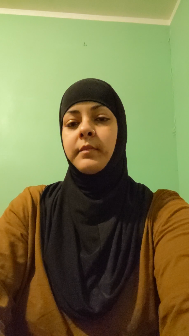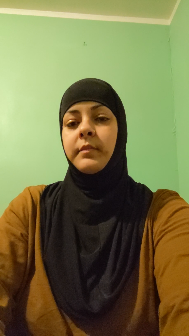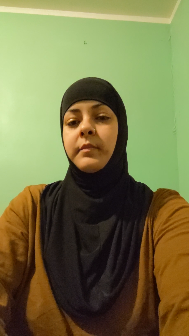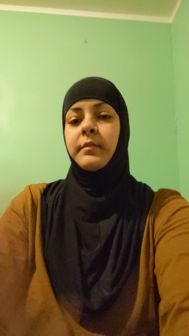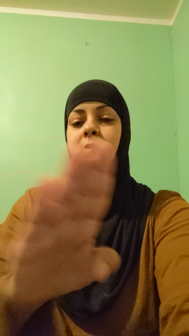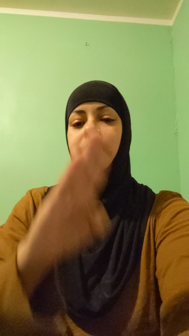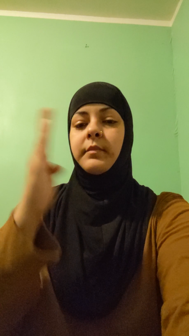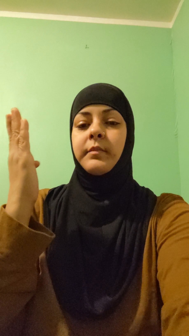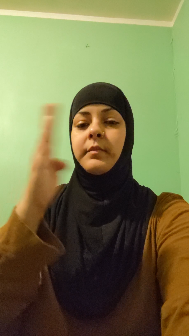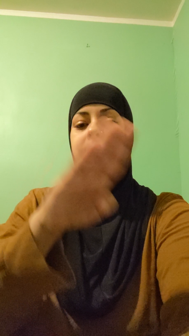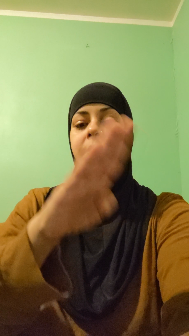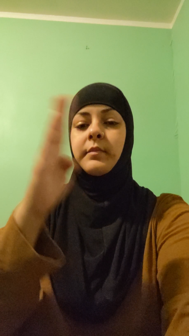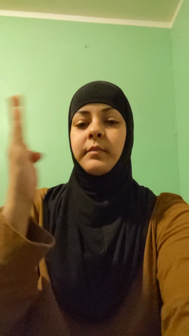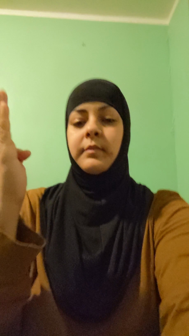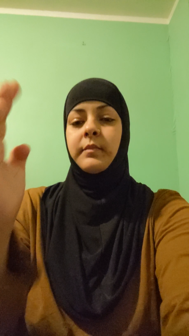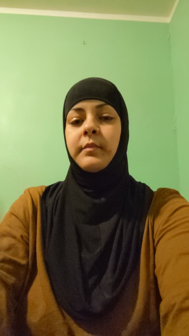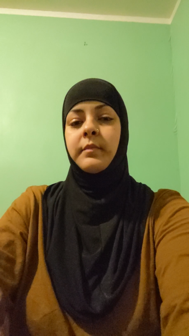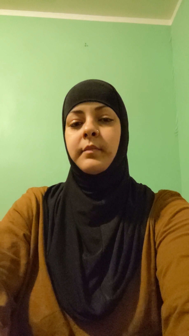door